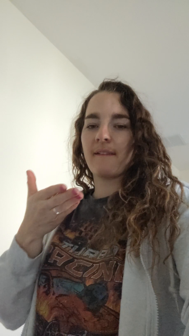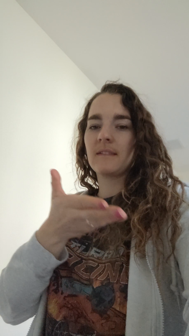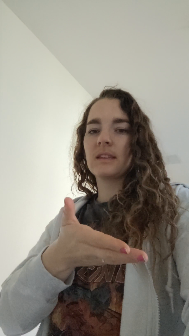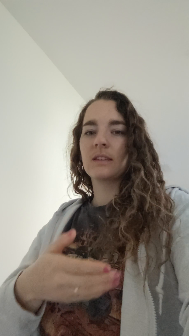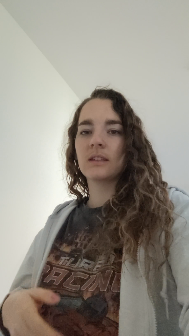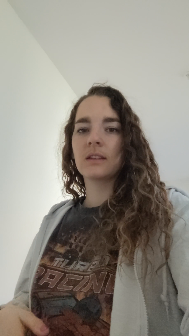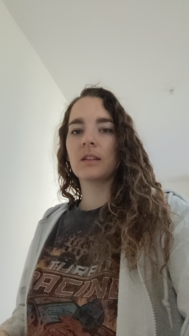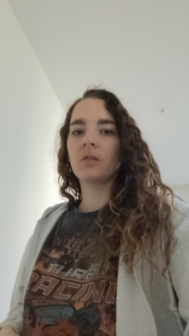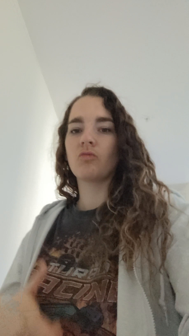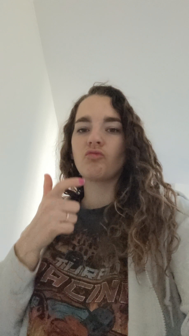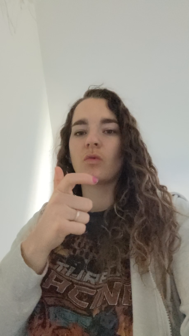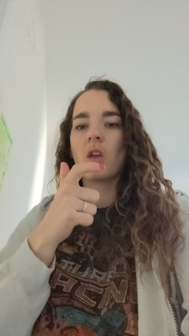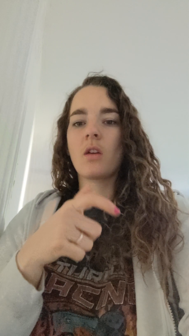run